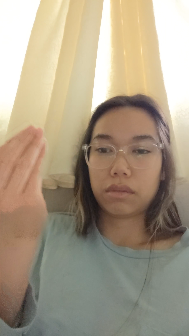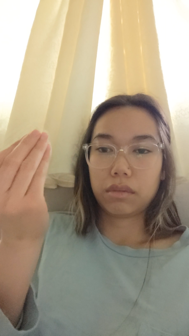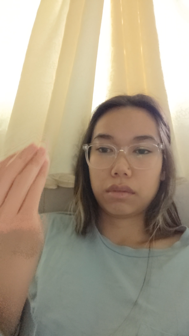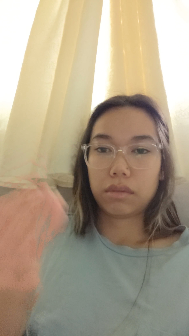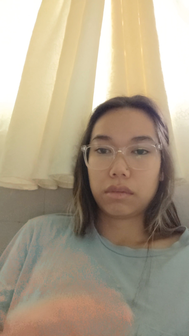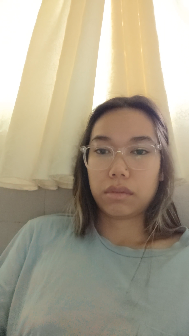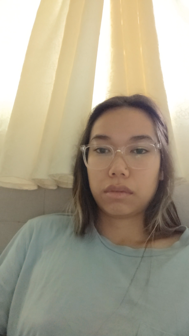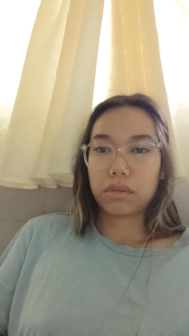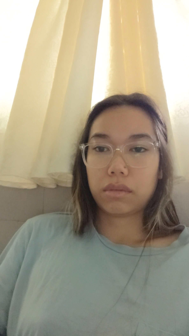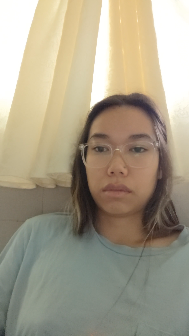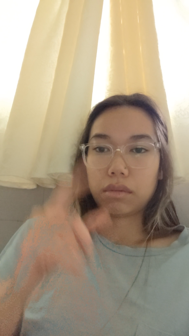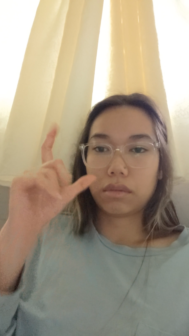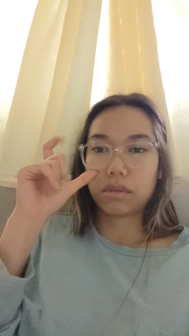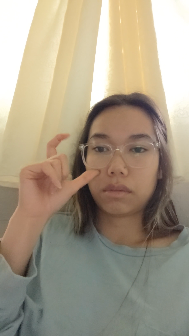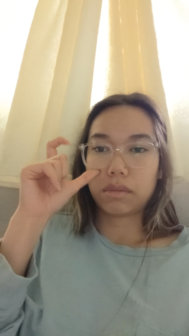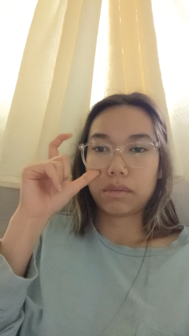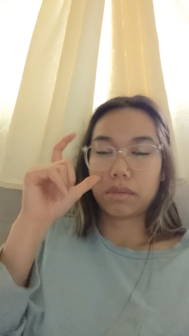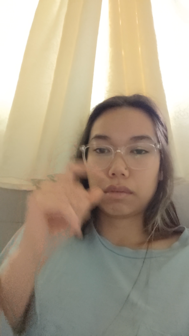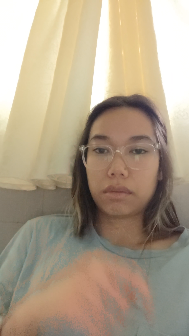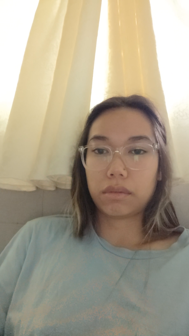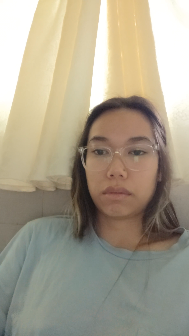camera